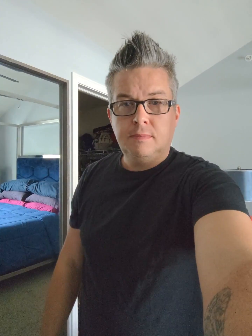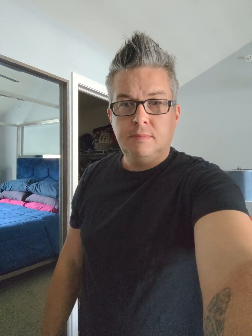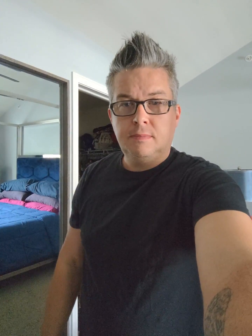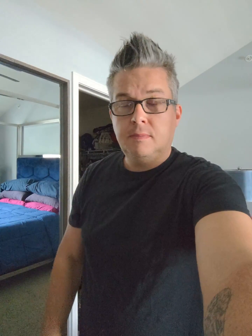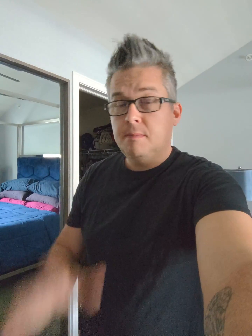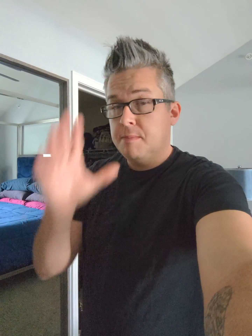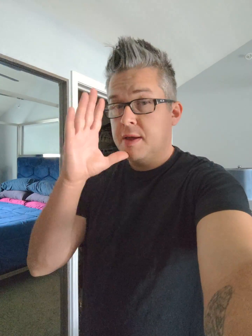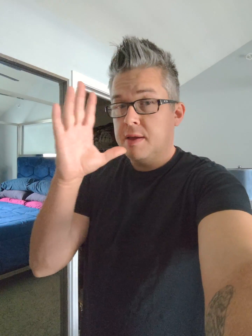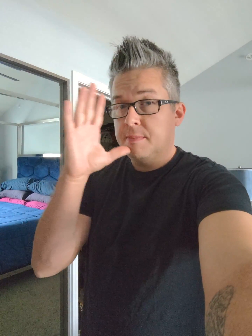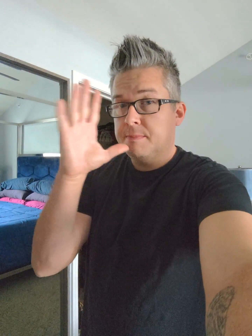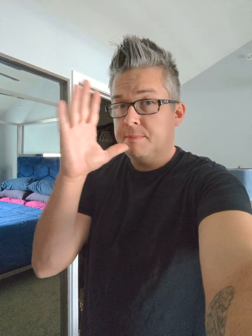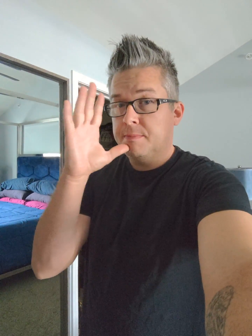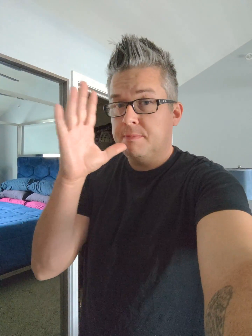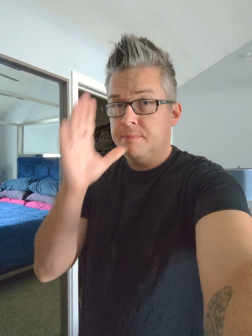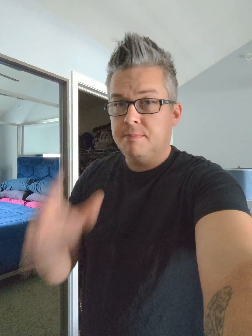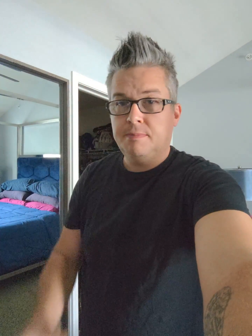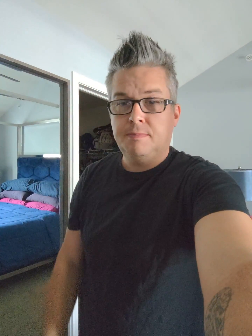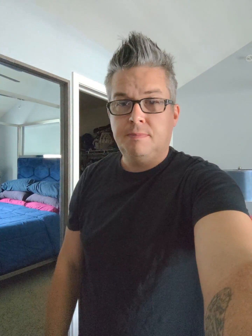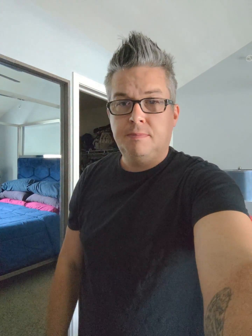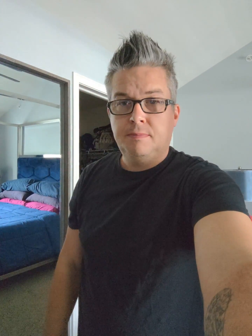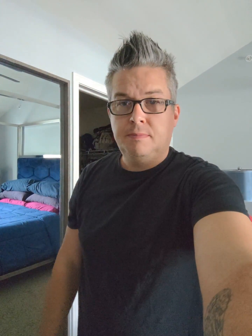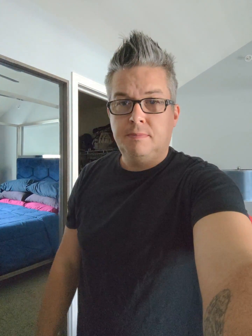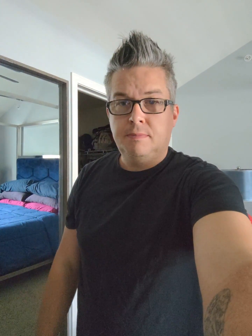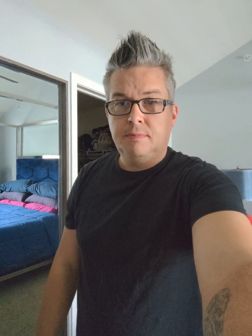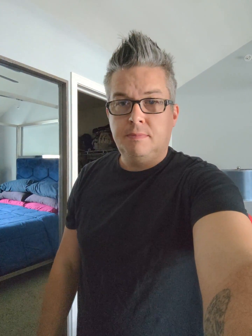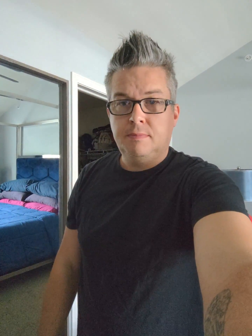mommy